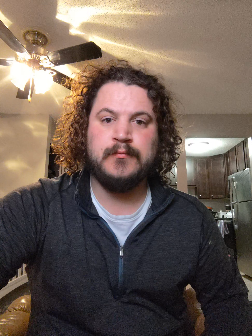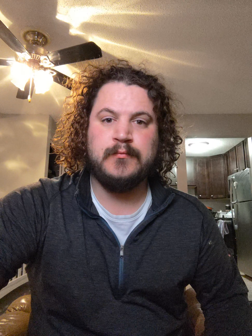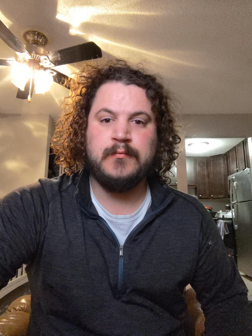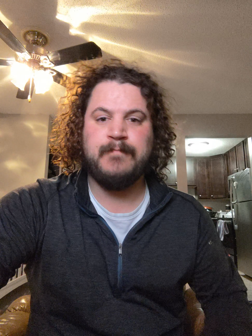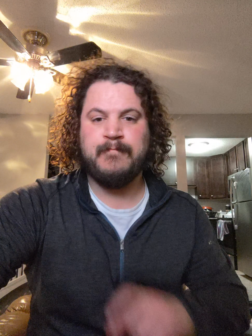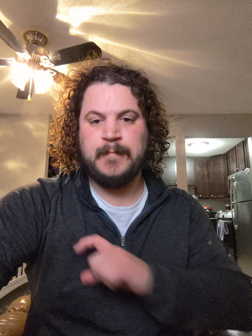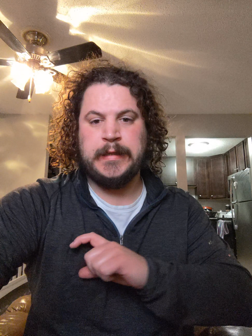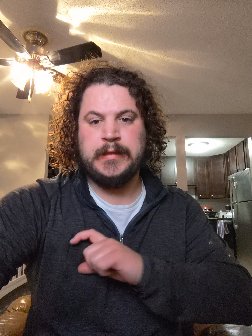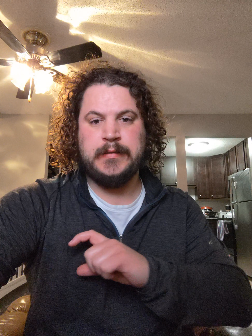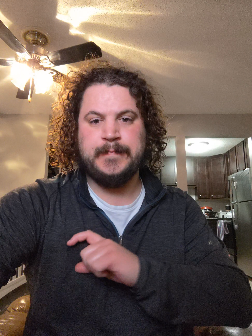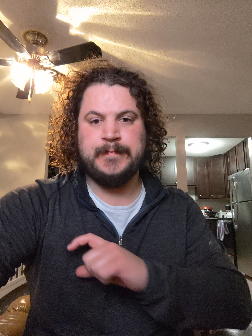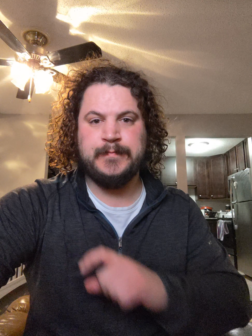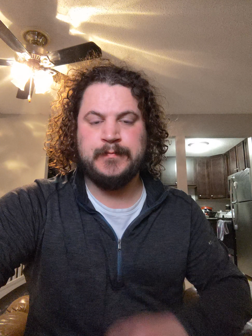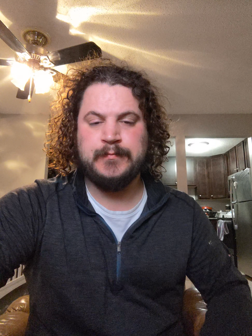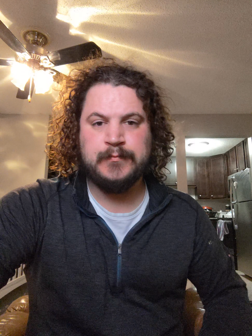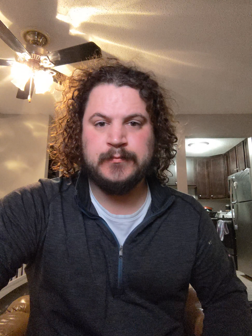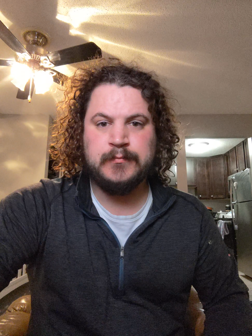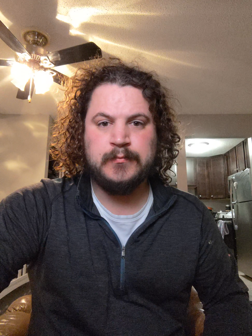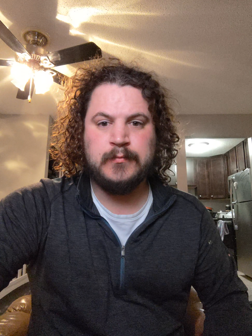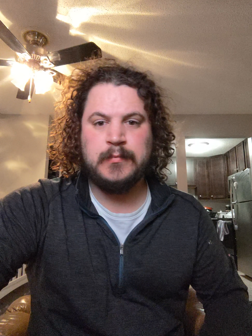police